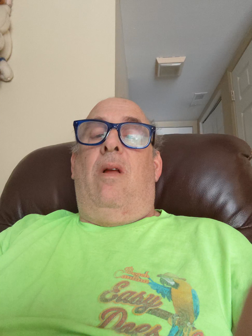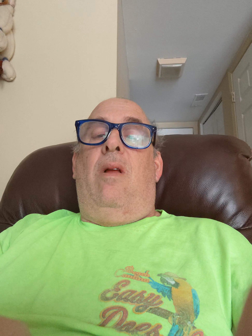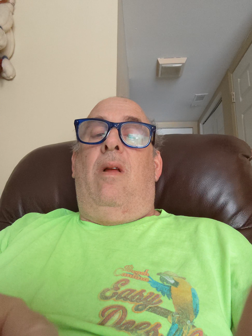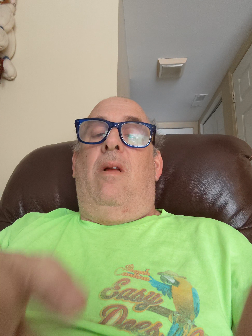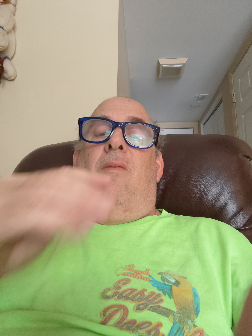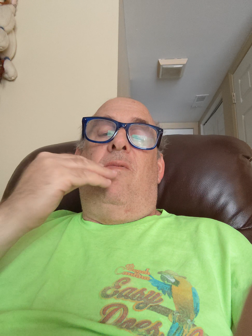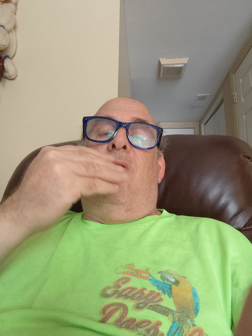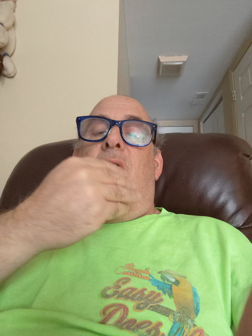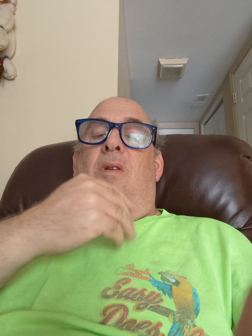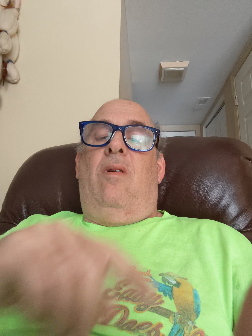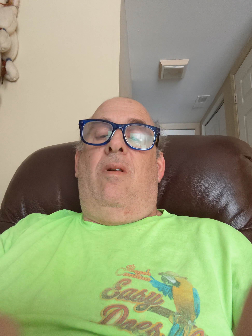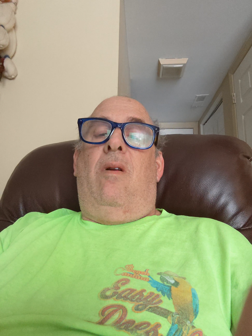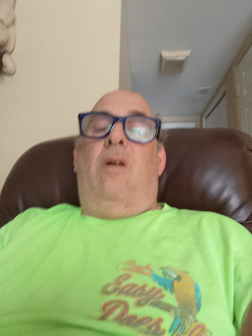flower